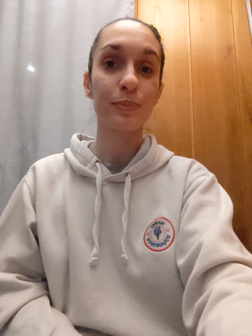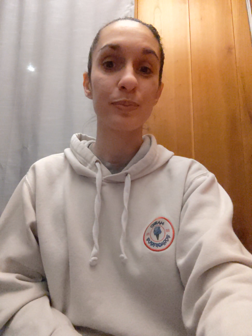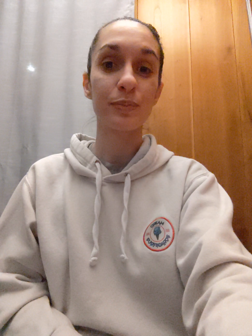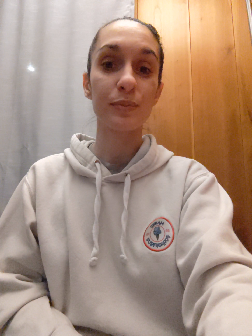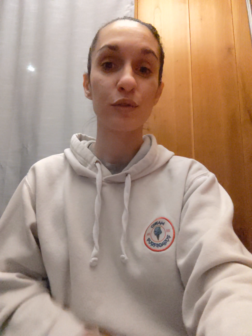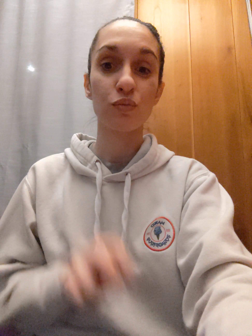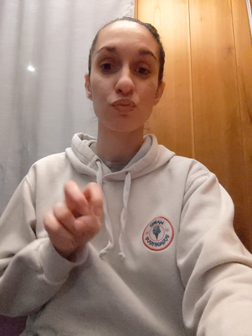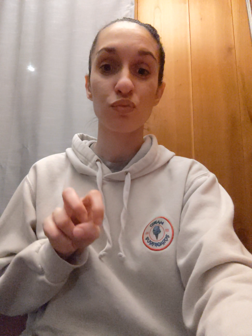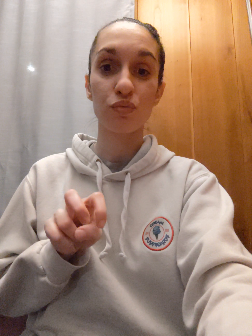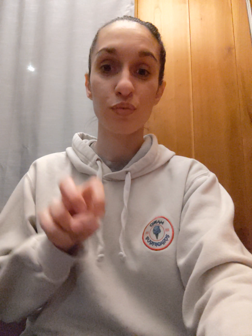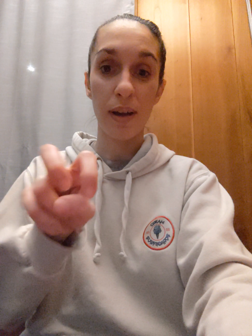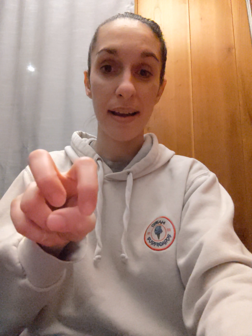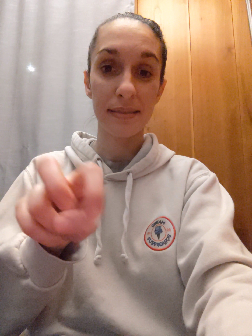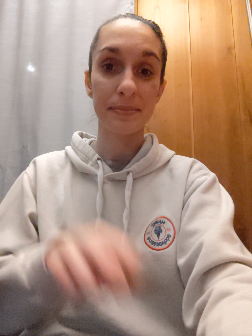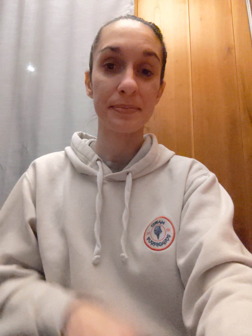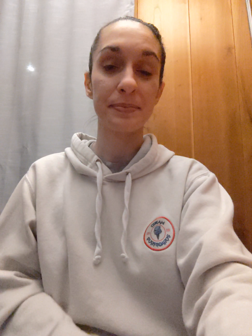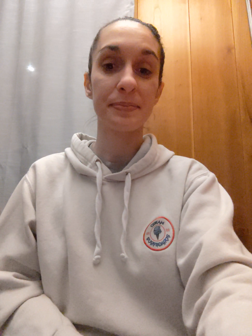ride